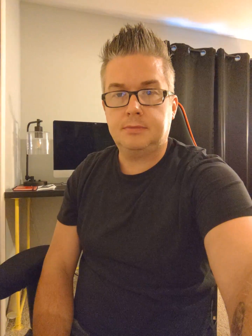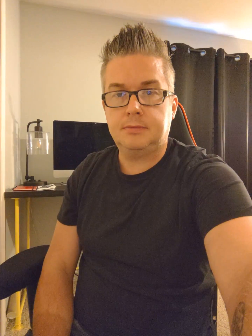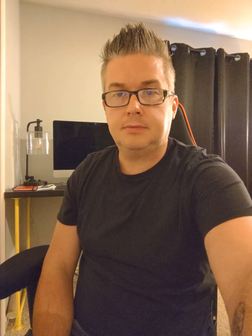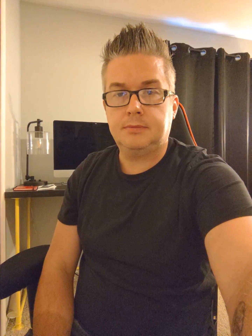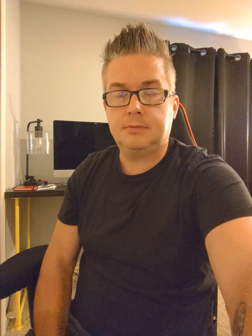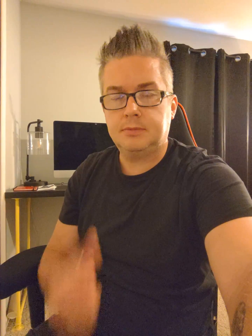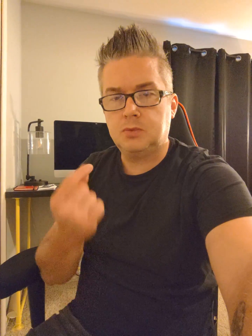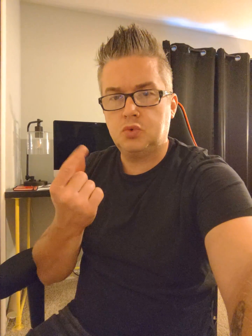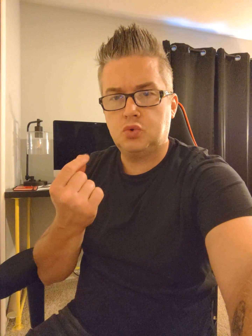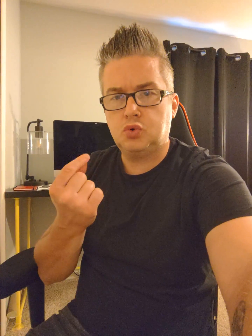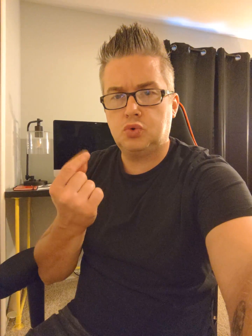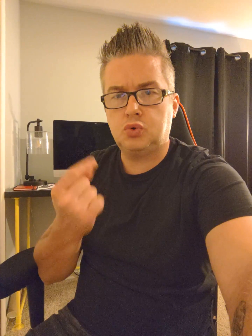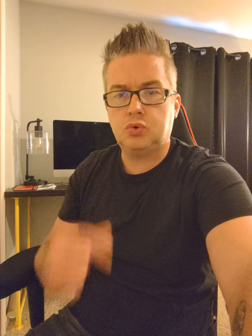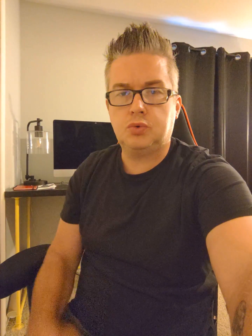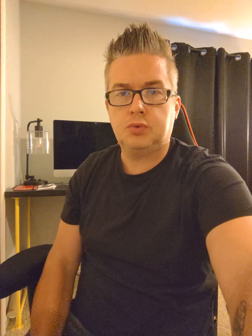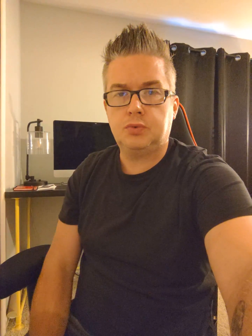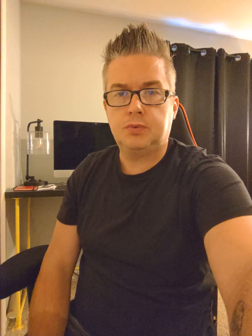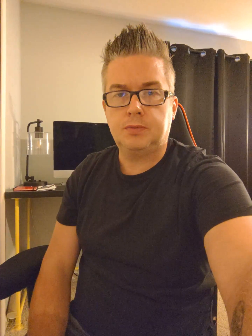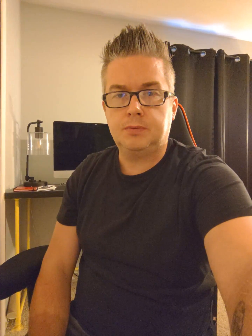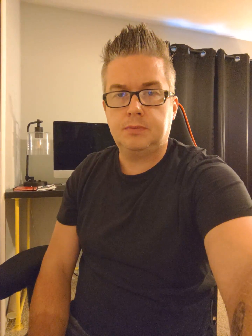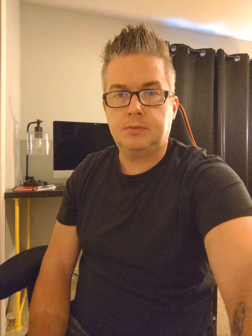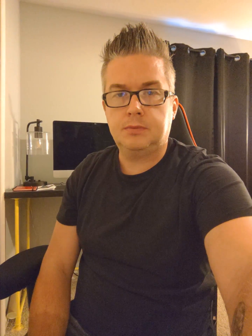do